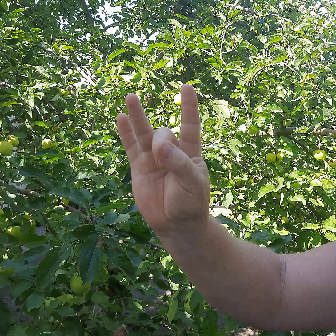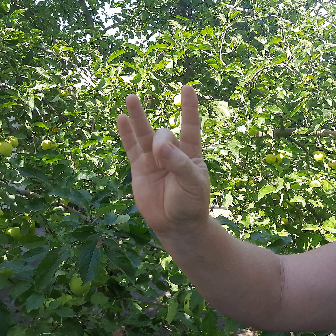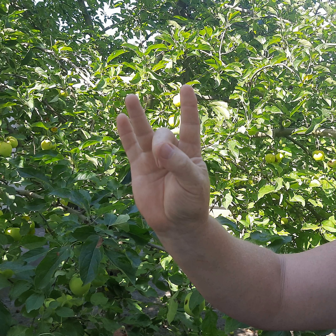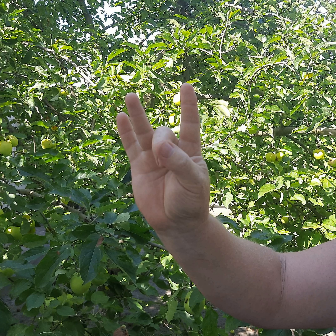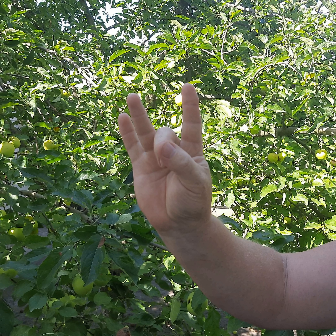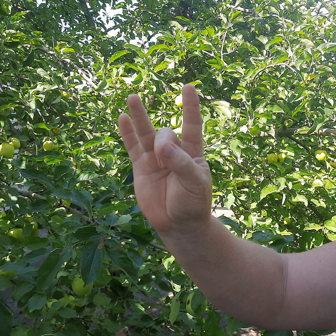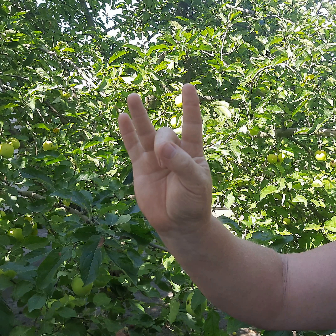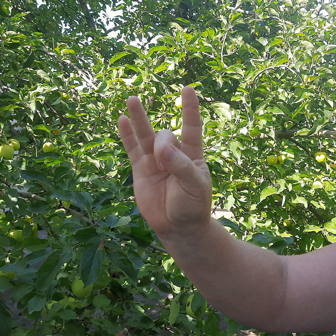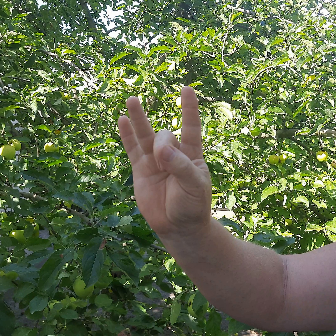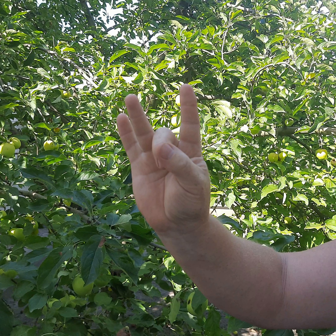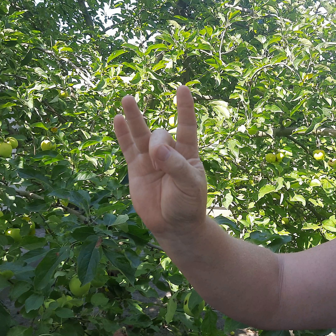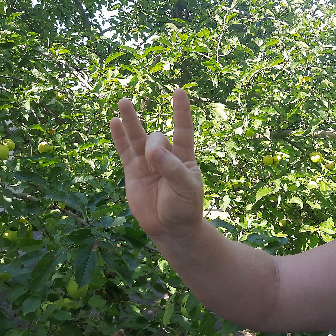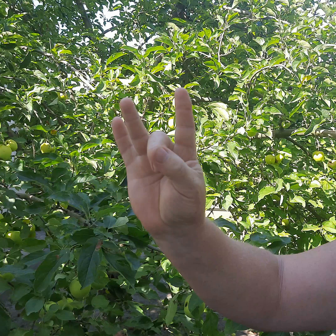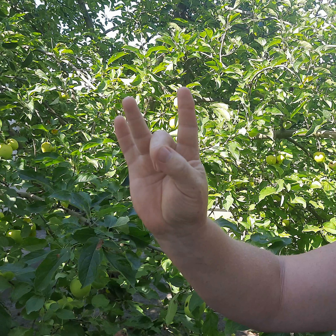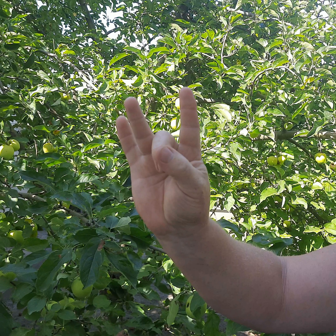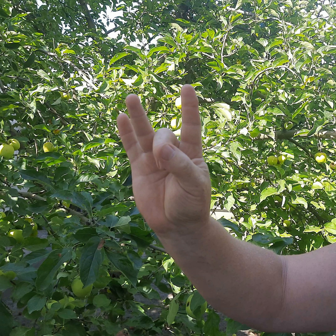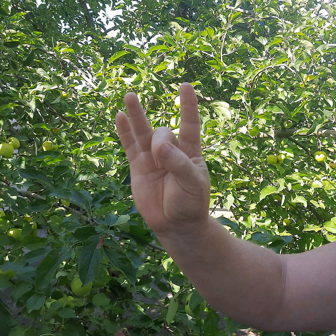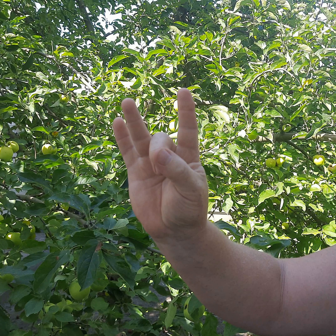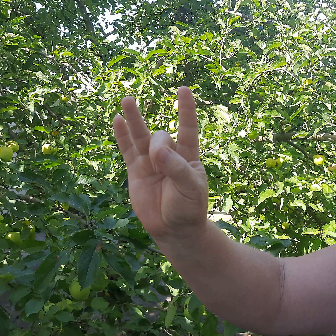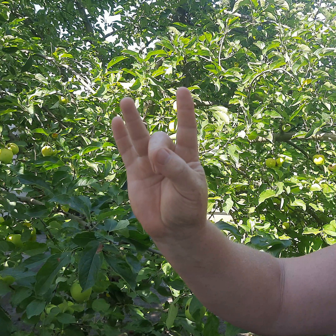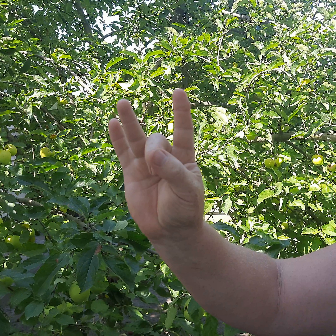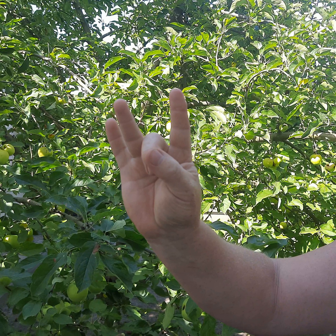Р